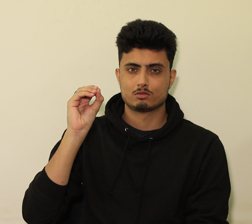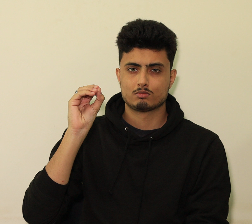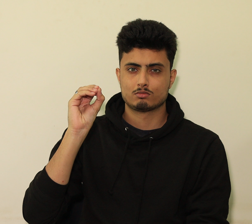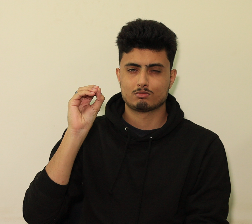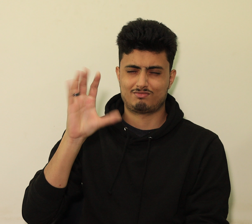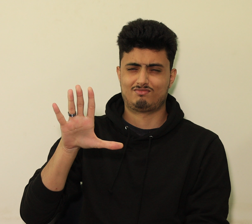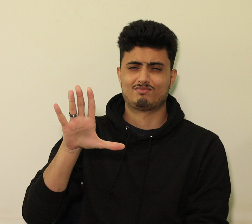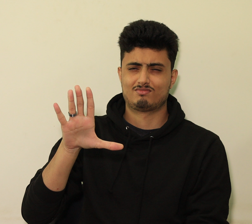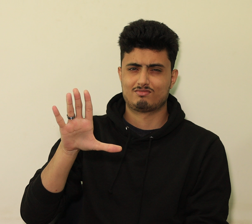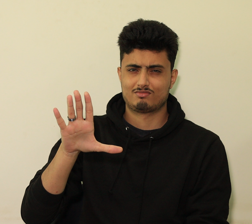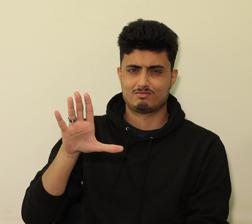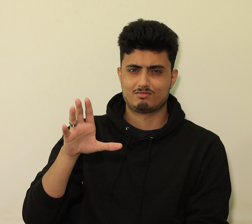bad